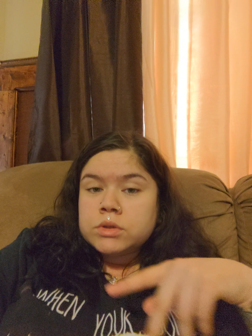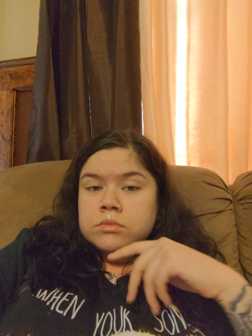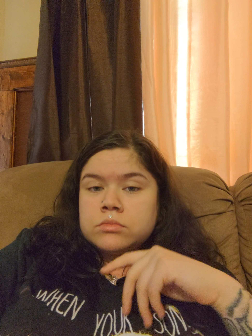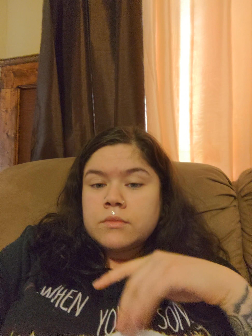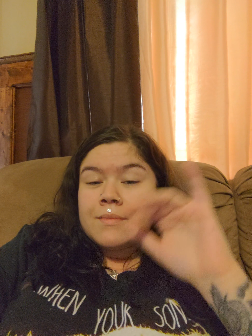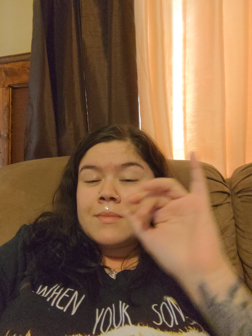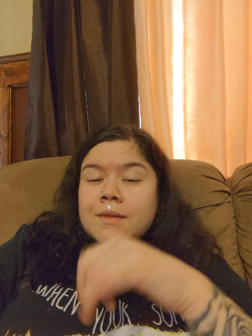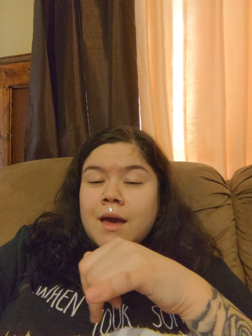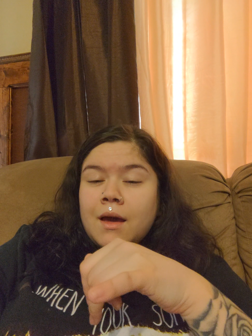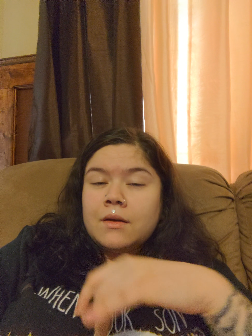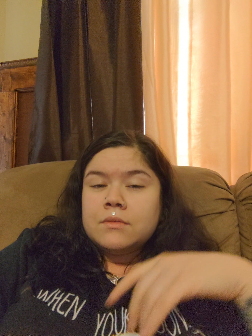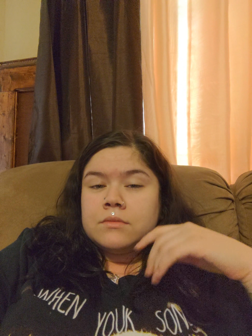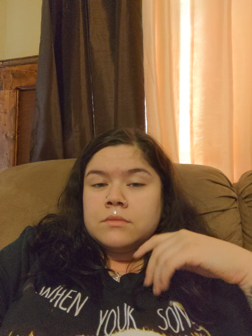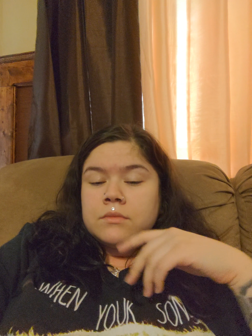that